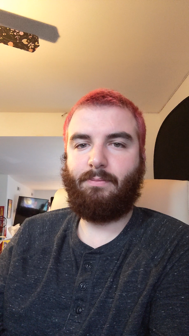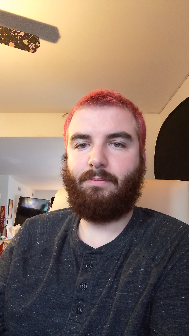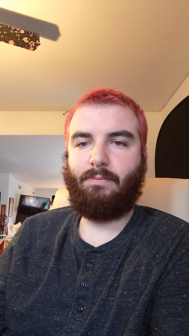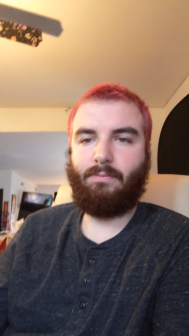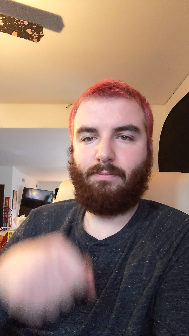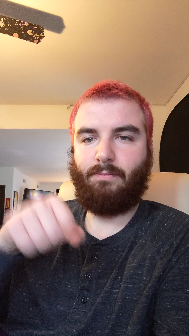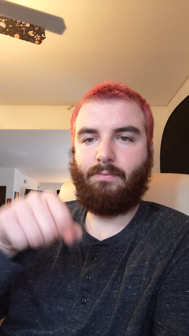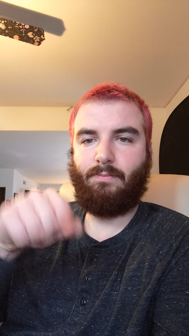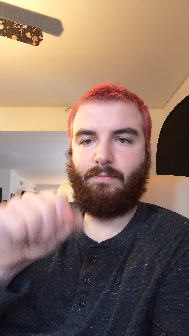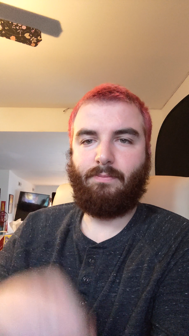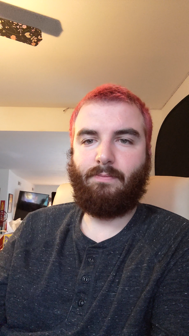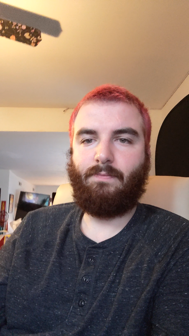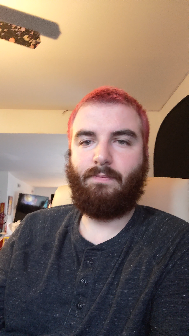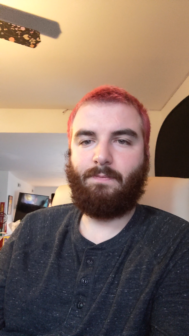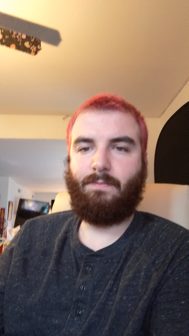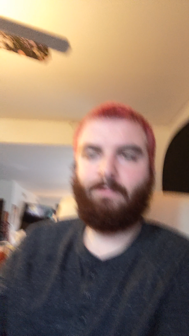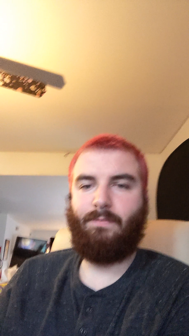motorcycle